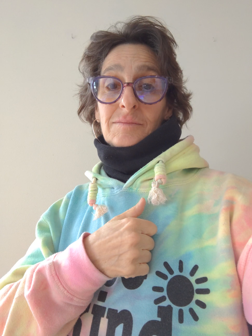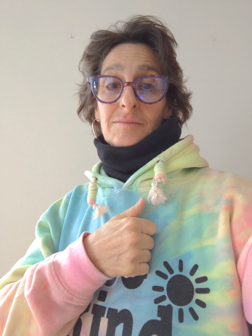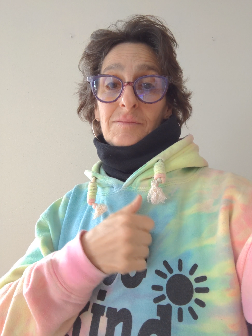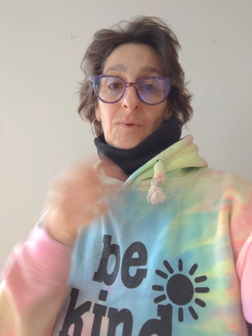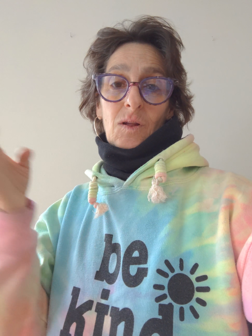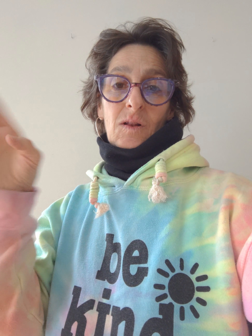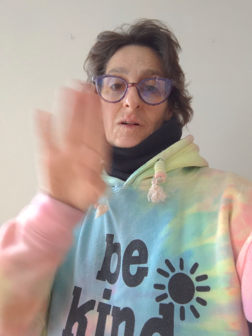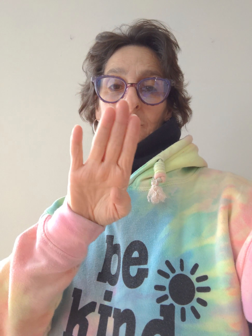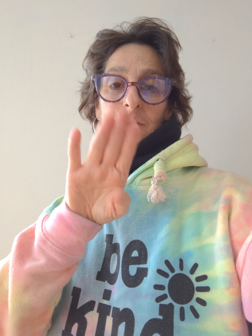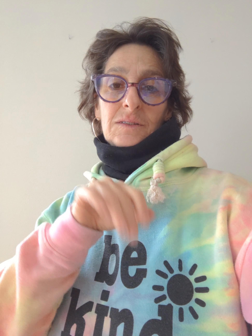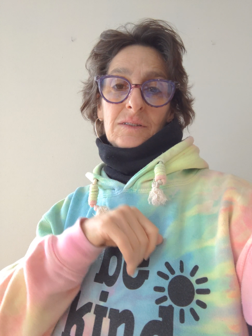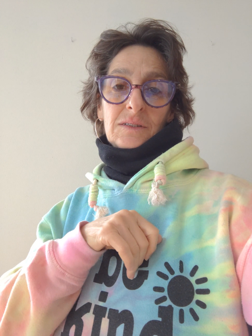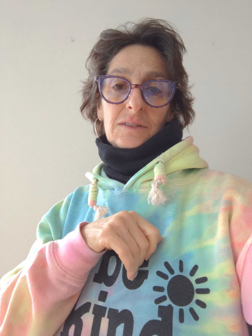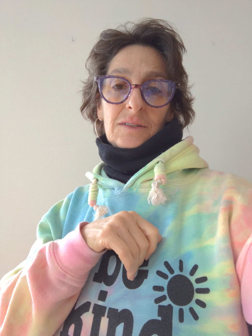close